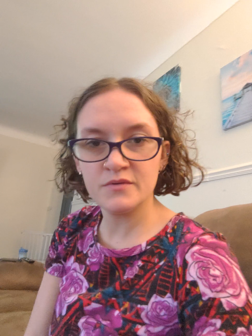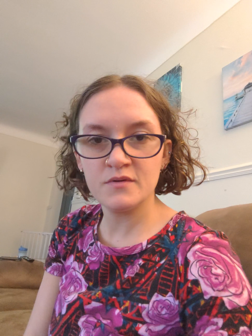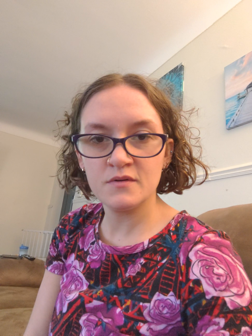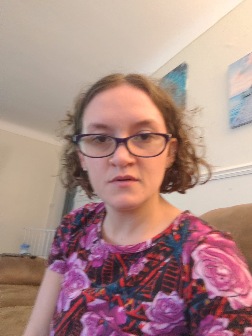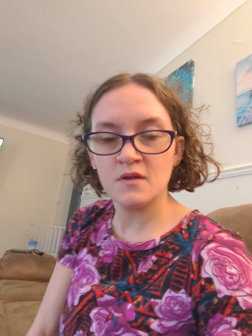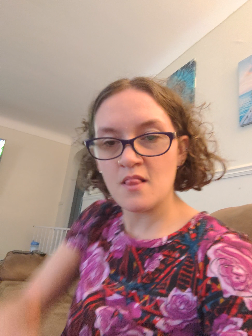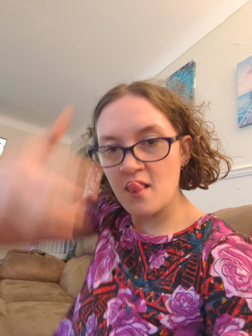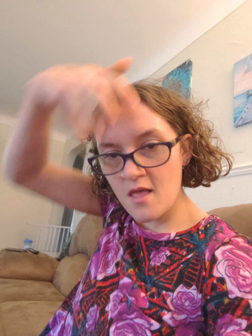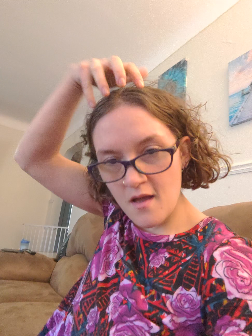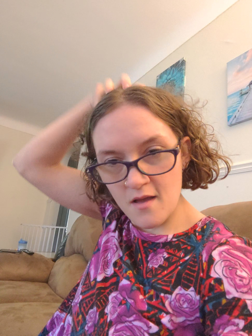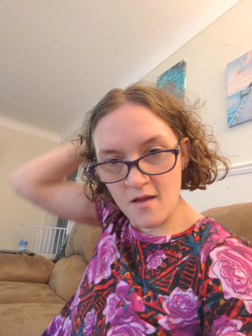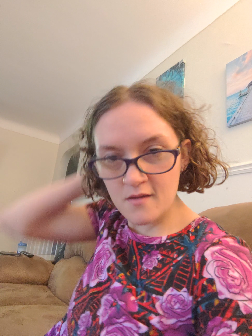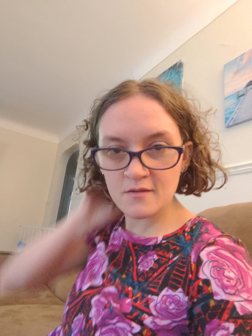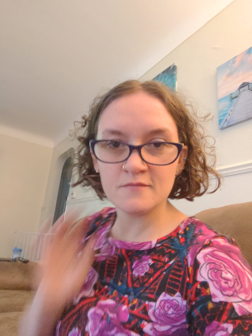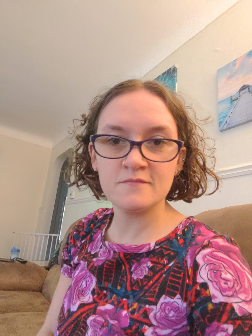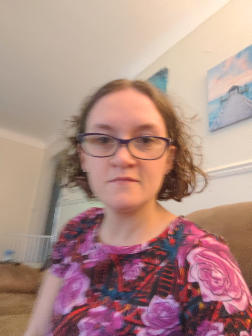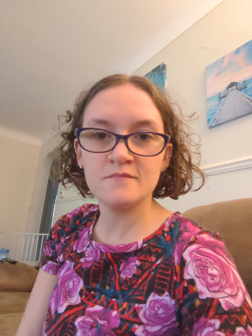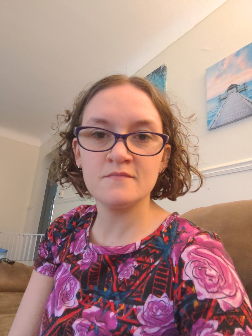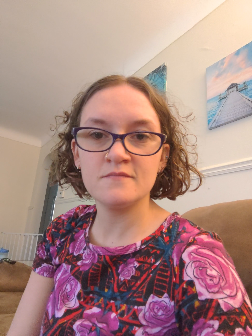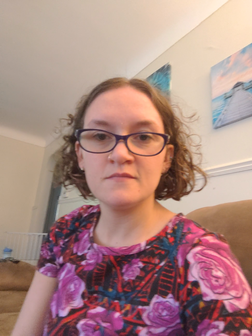lion